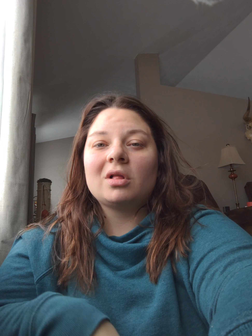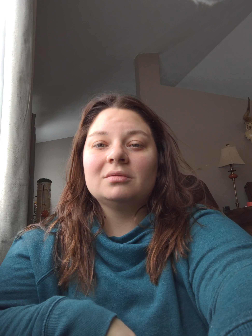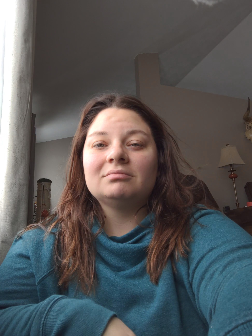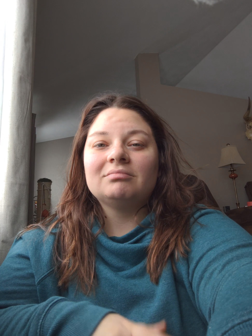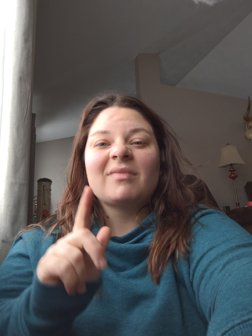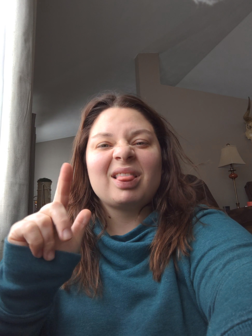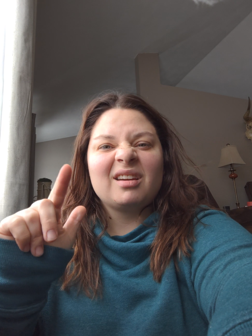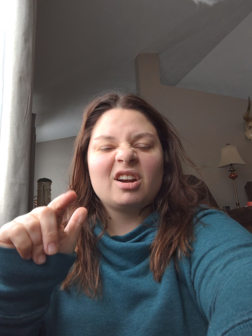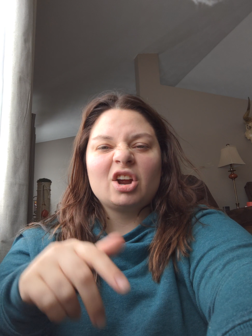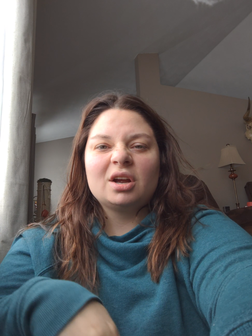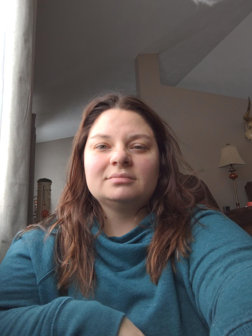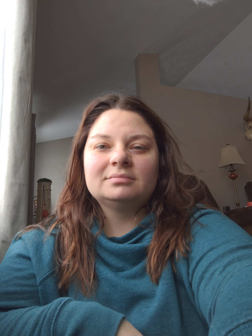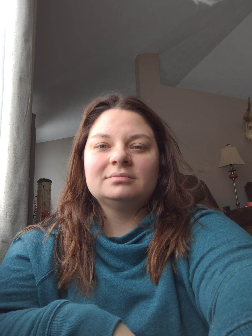later